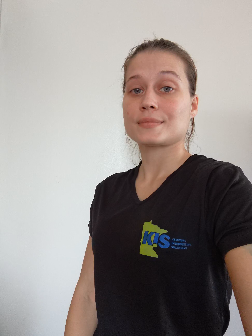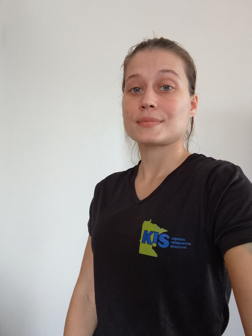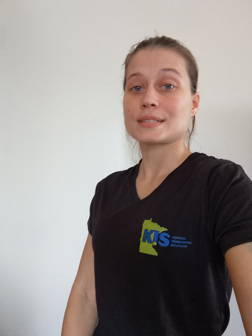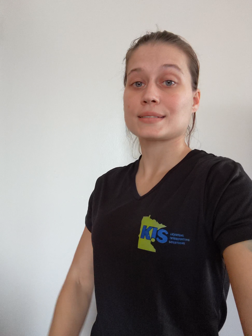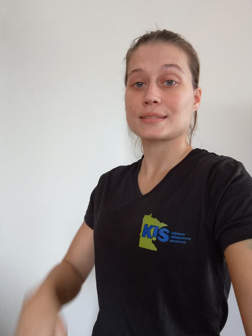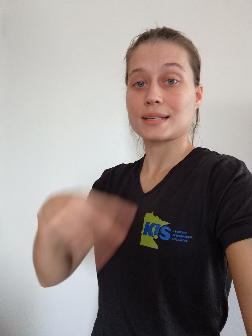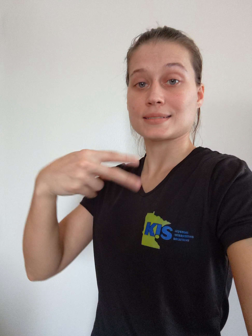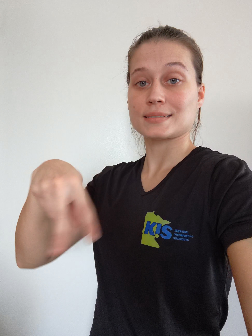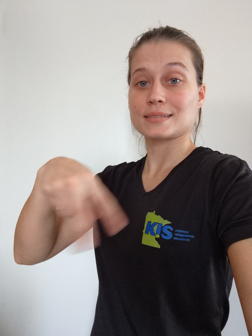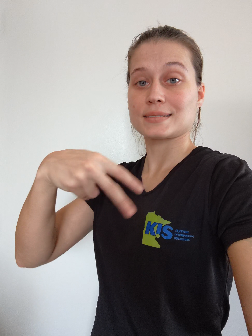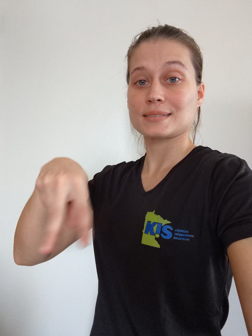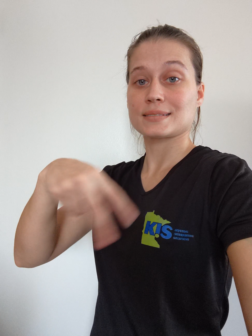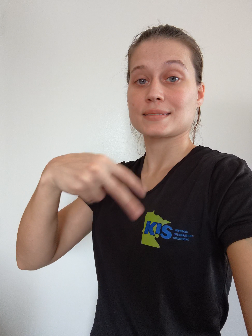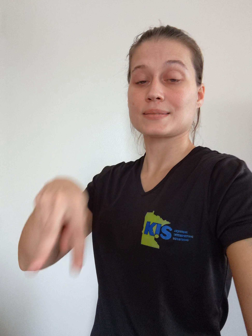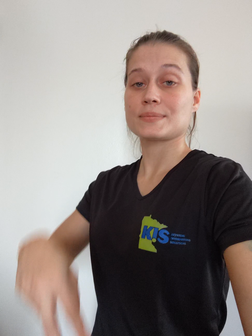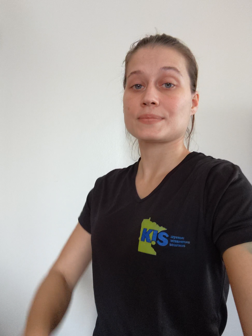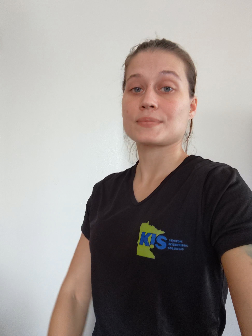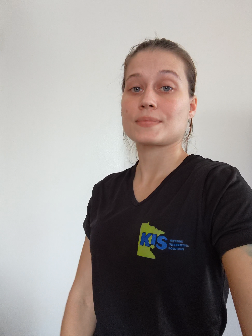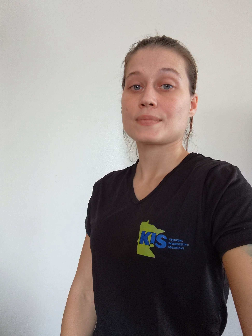dance